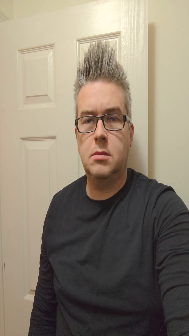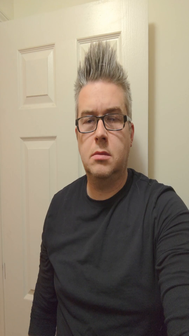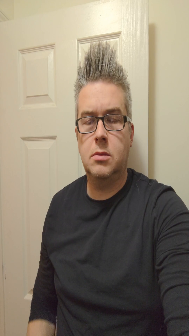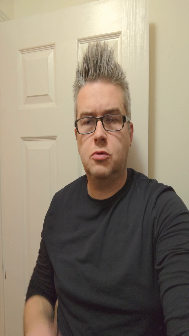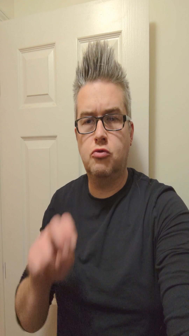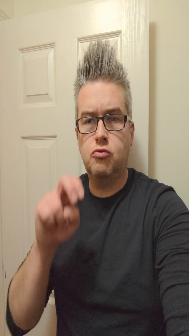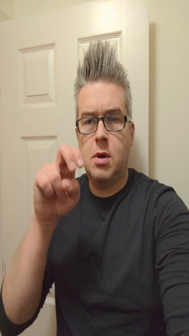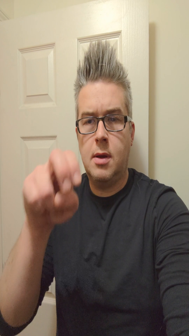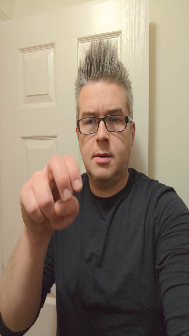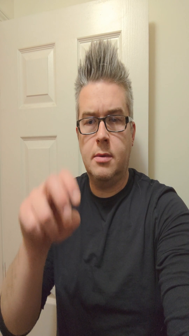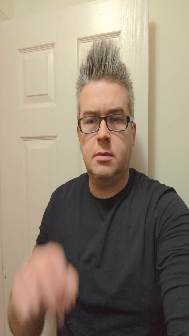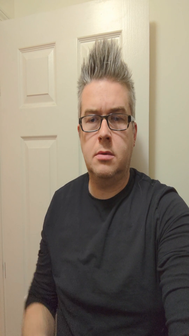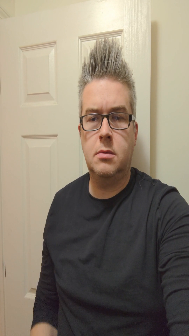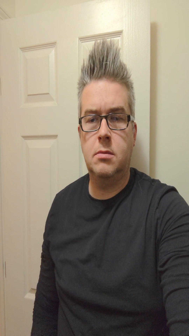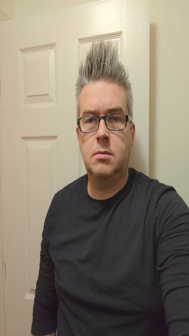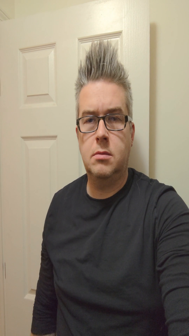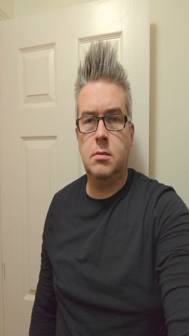ride